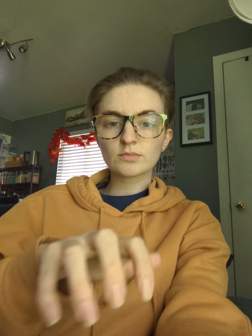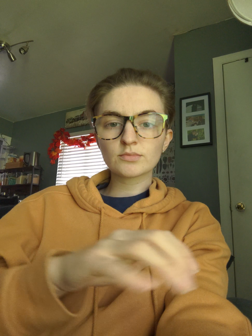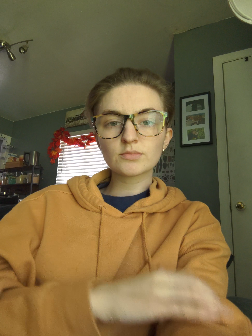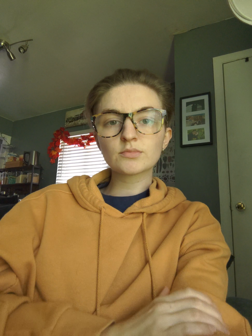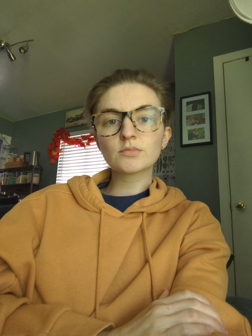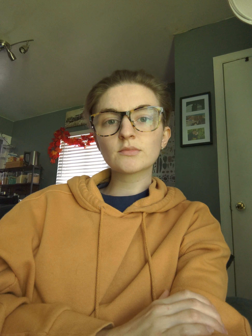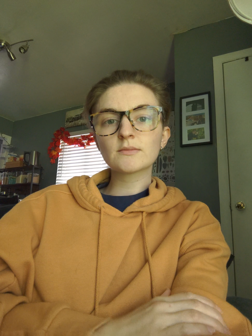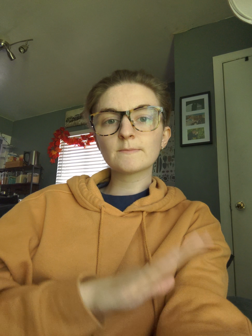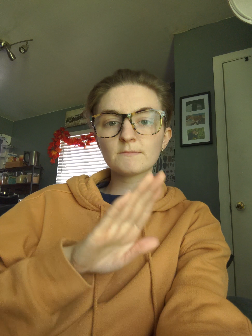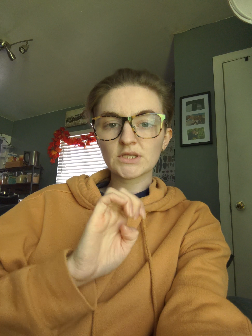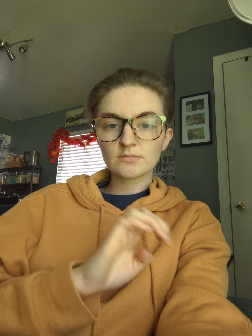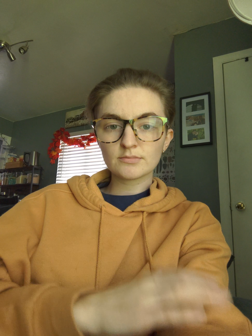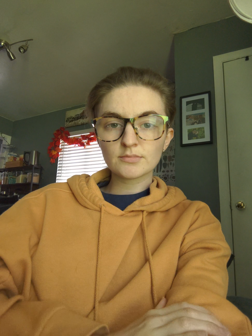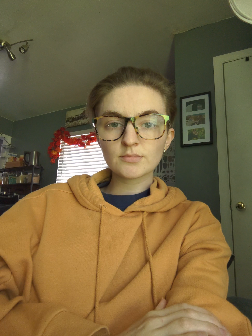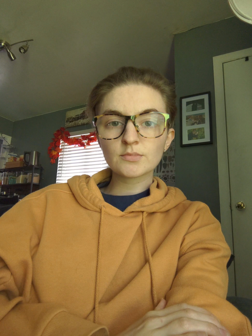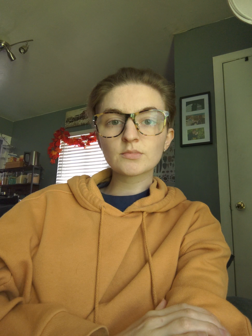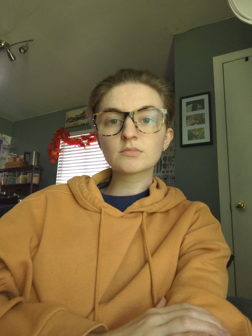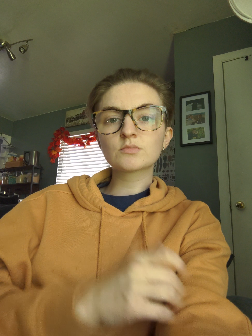be